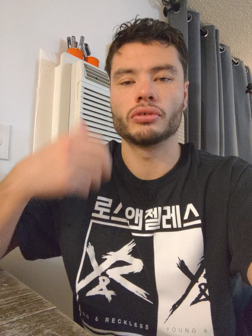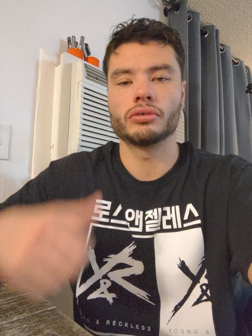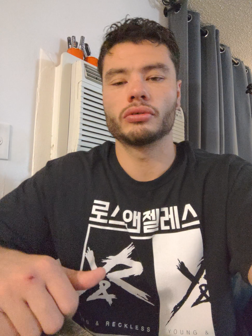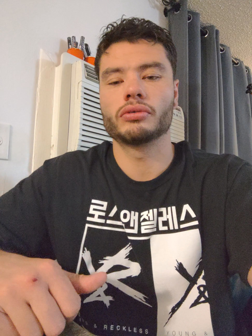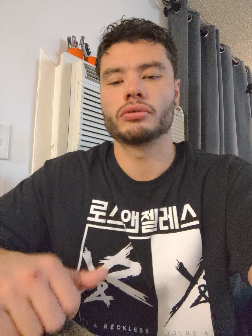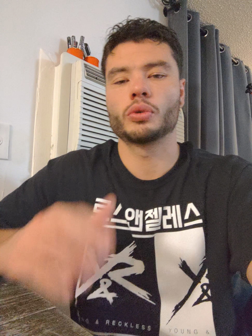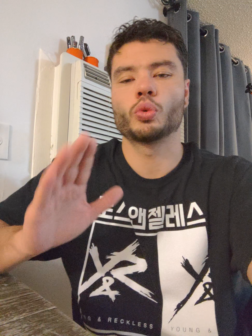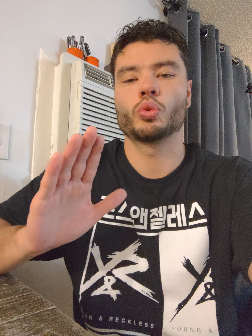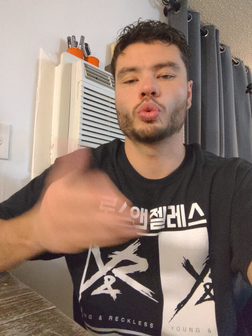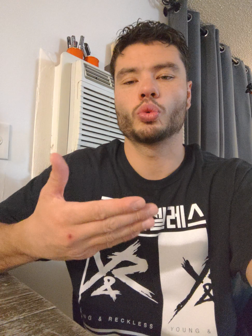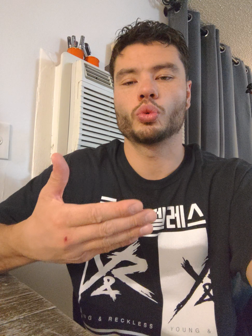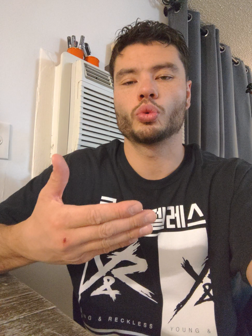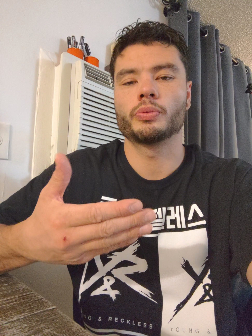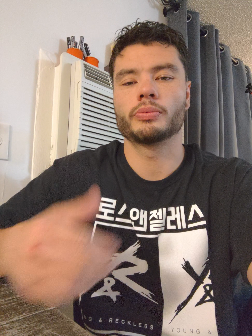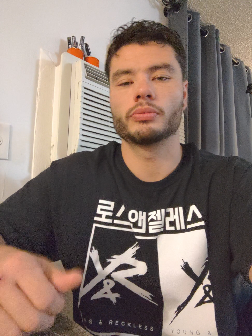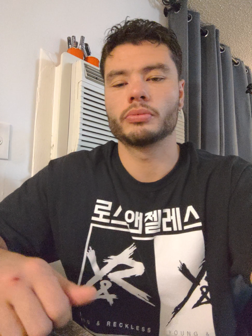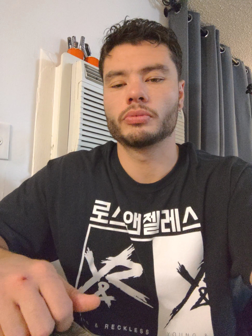room